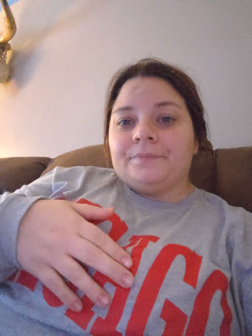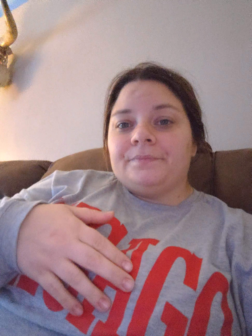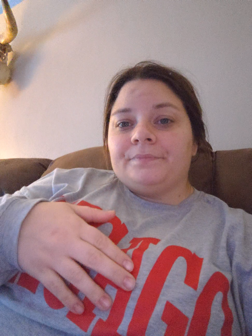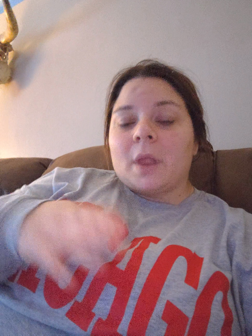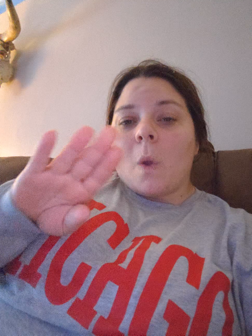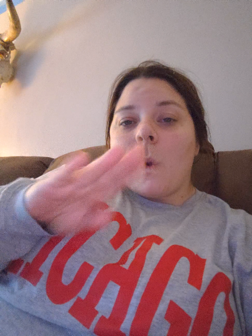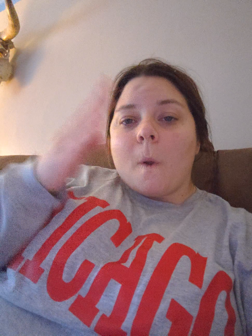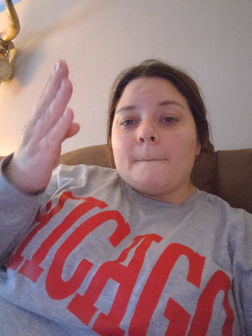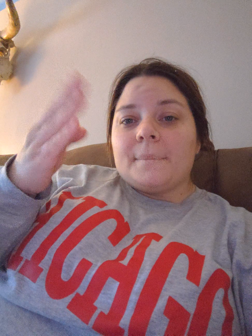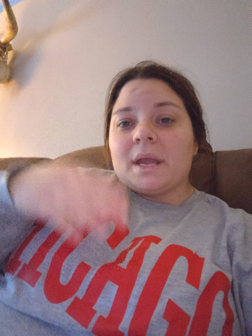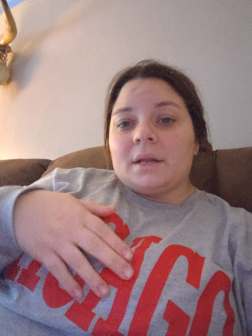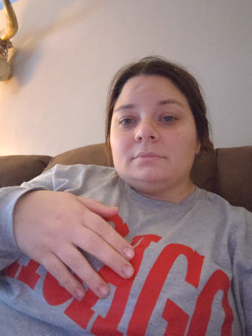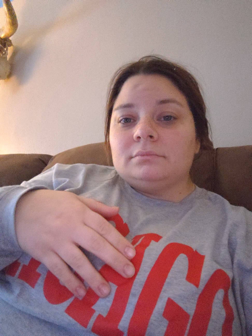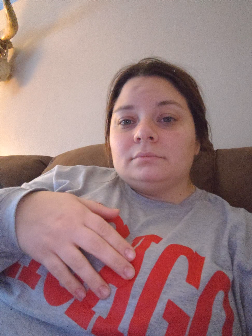open